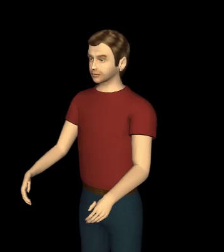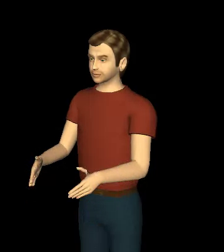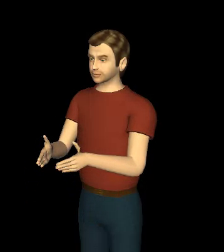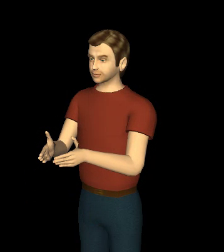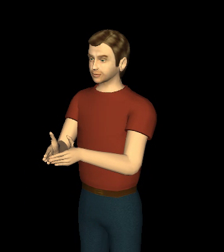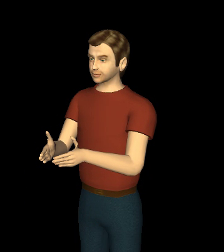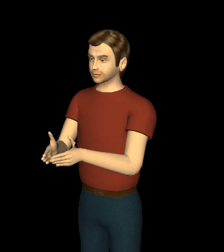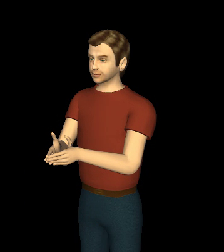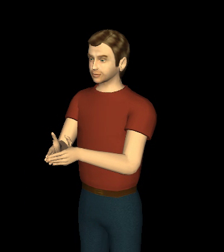يطلب